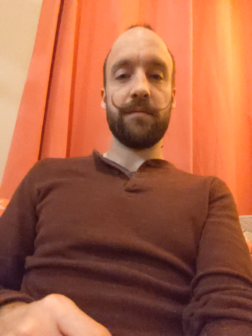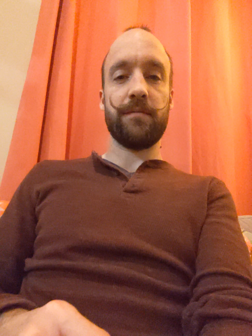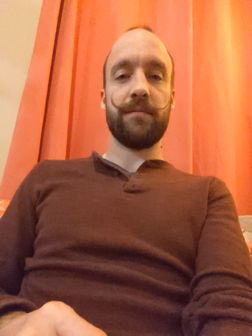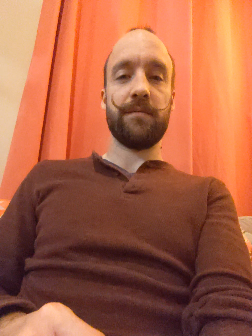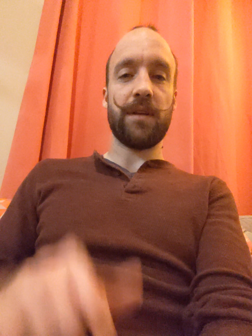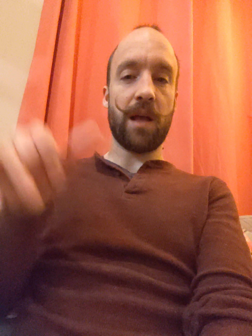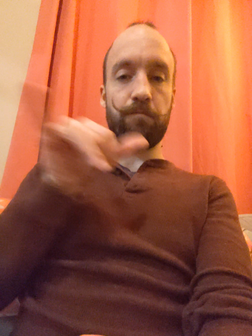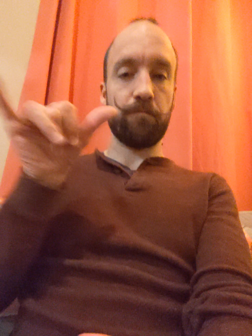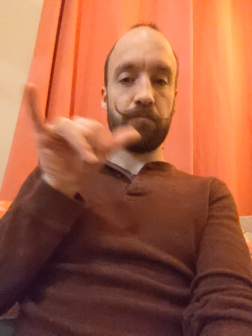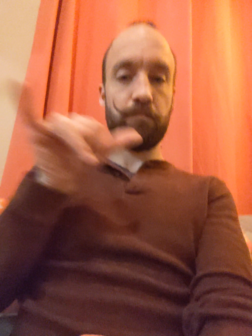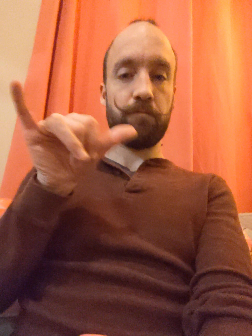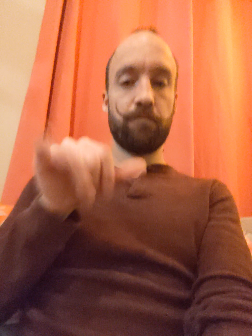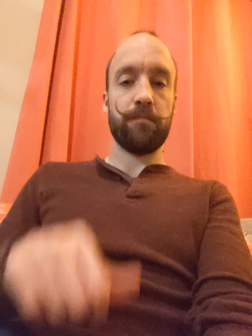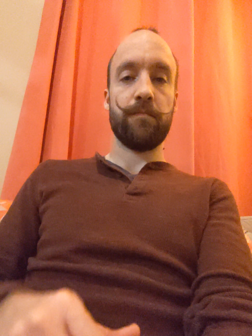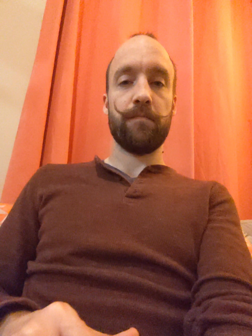same